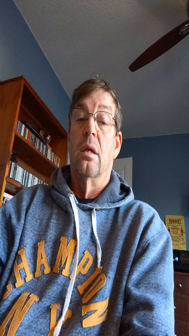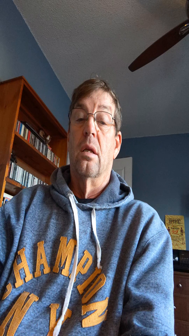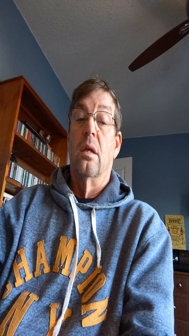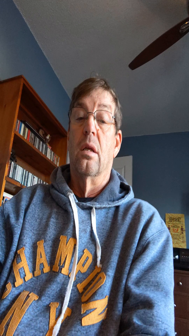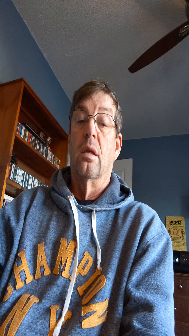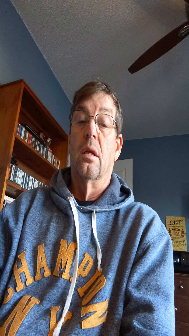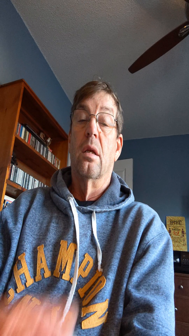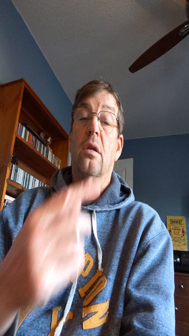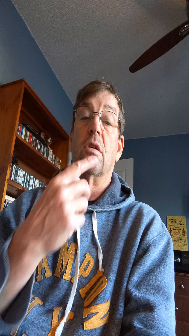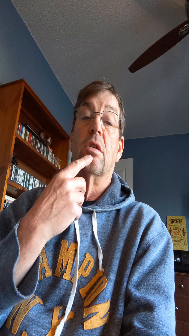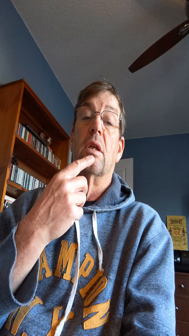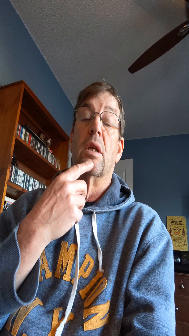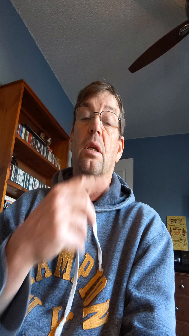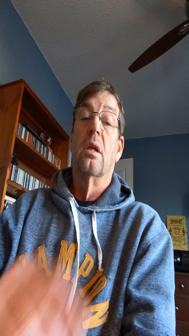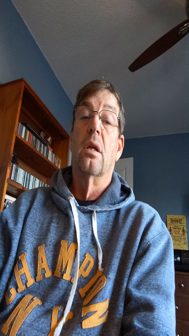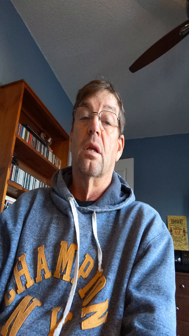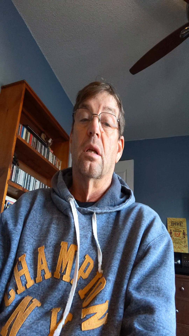chin